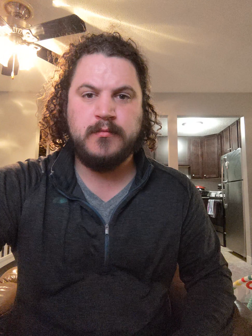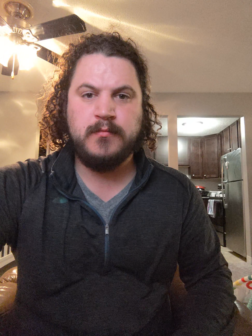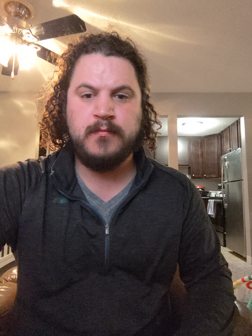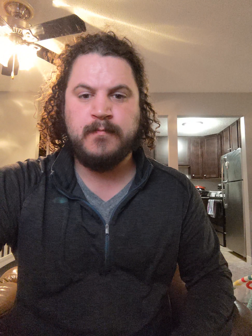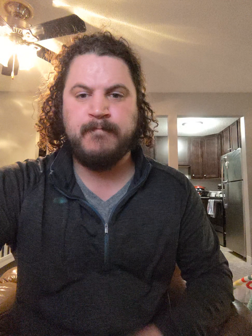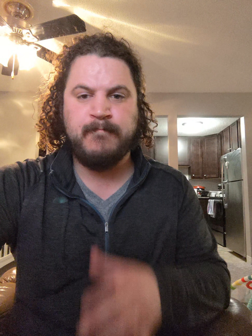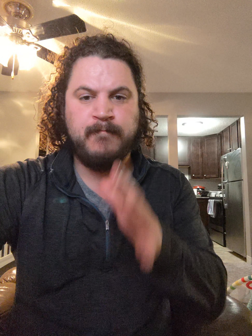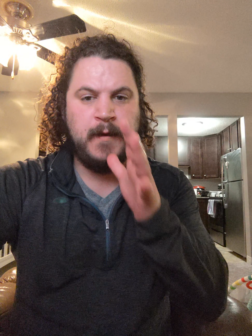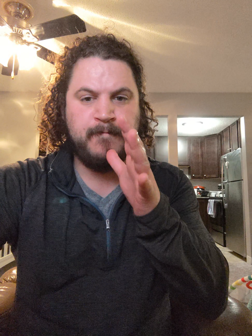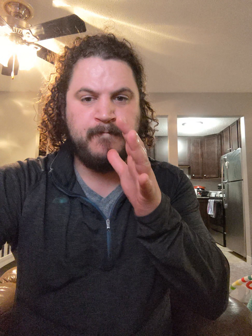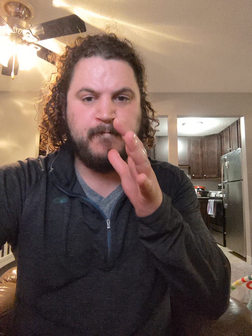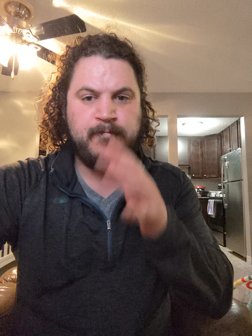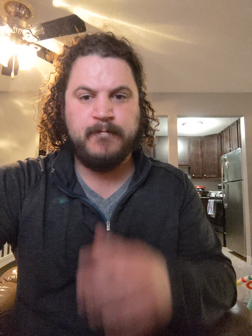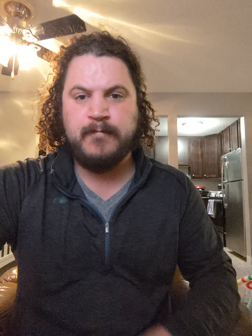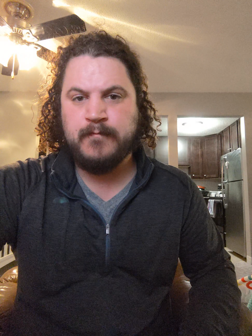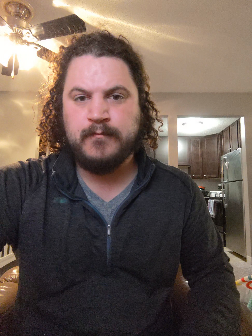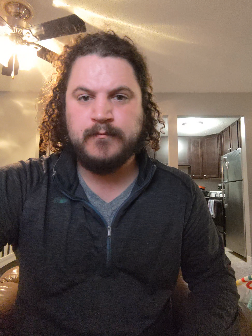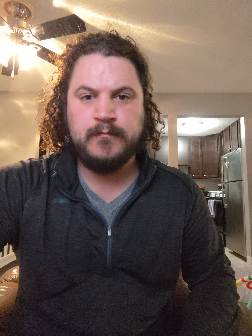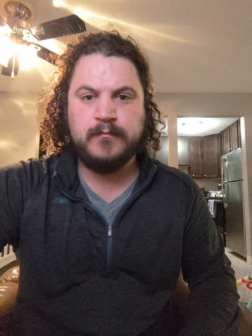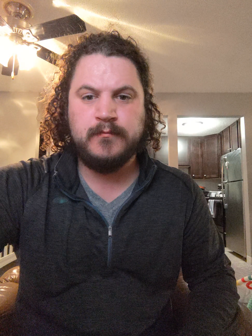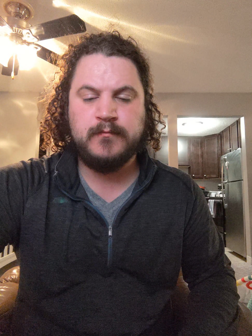mom